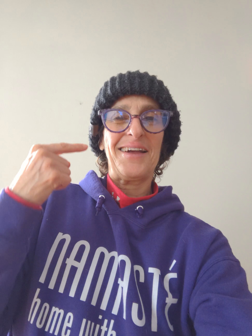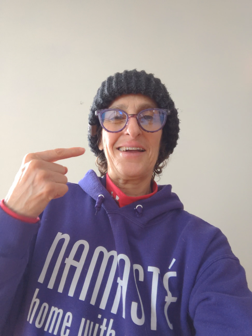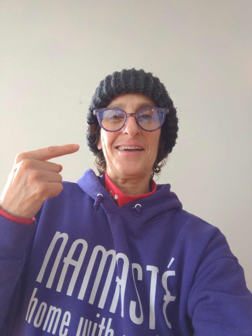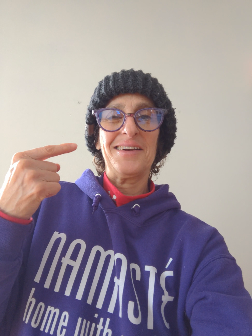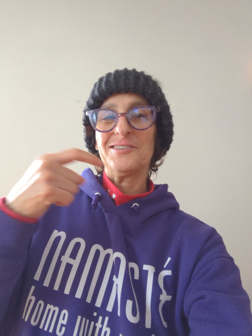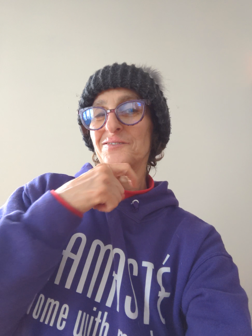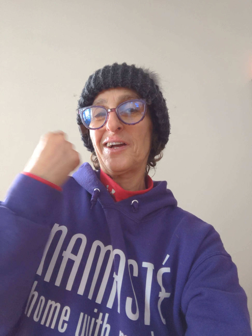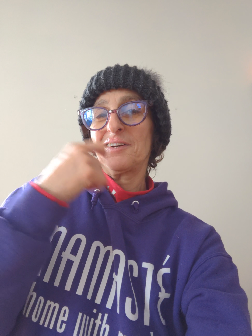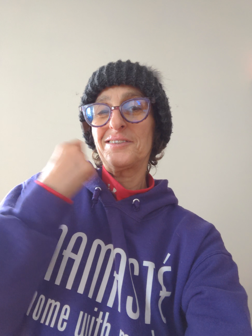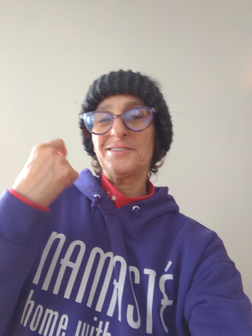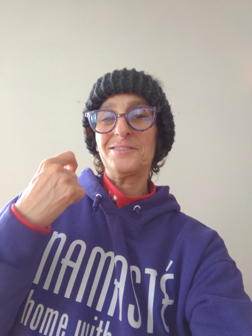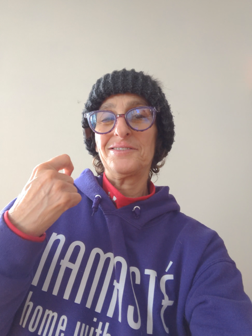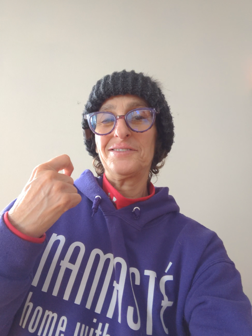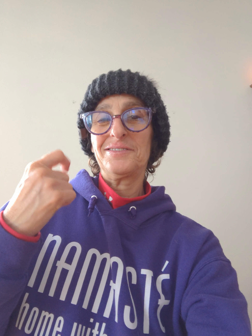dryer